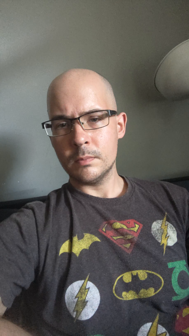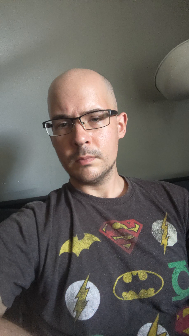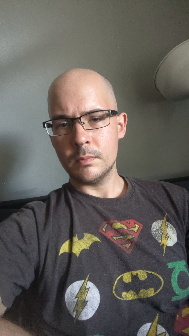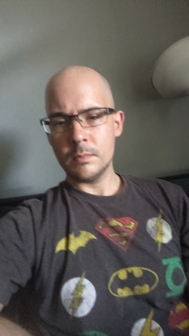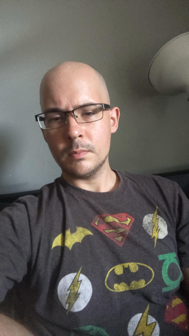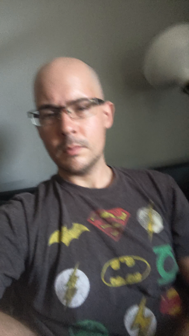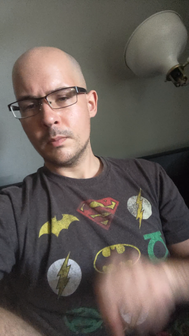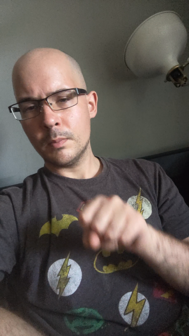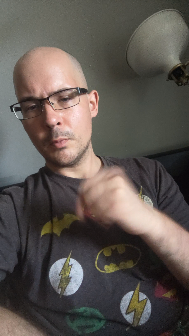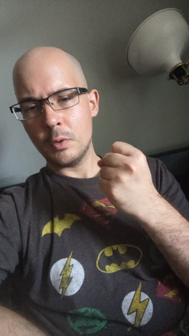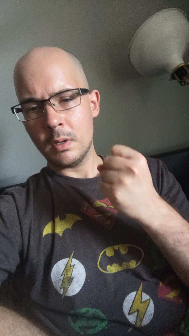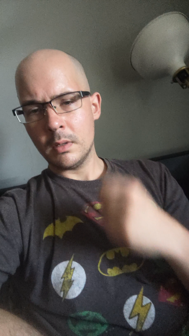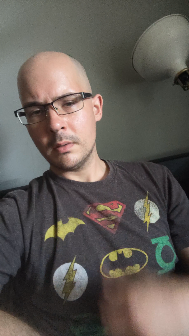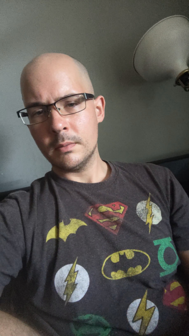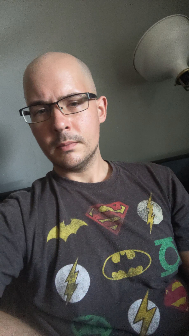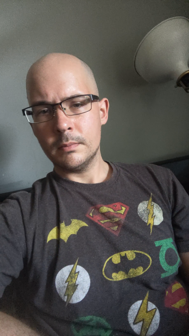break